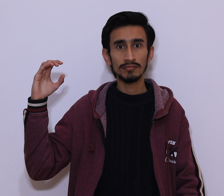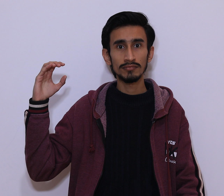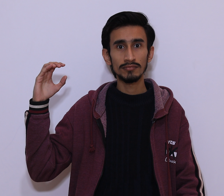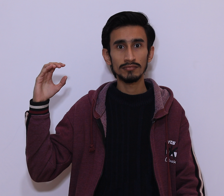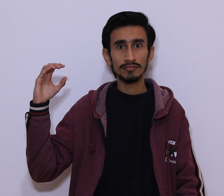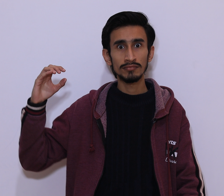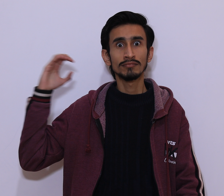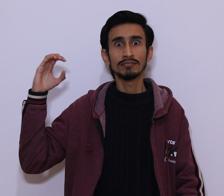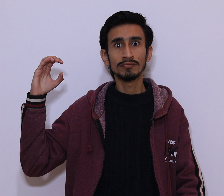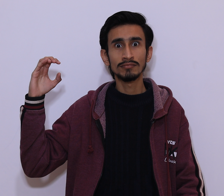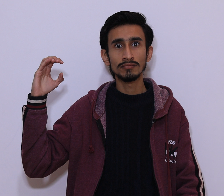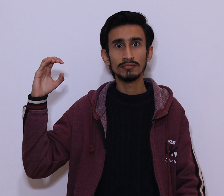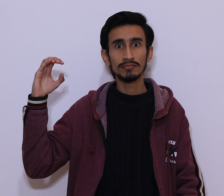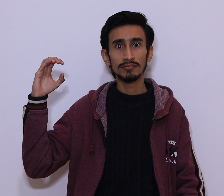stiff